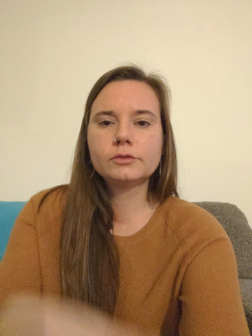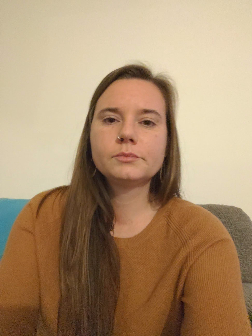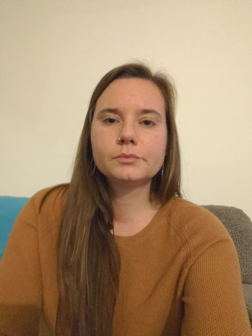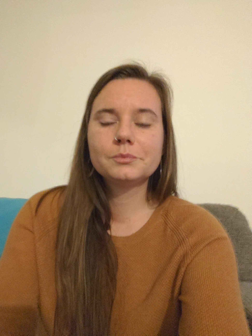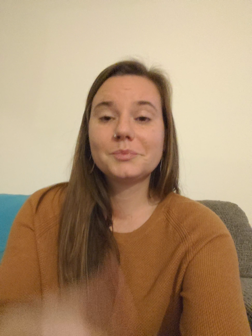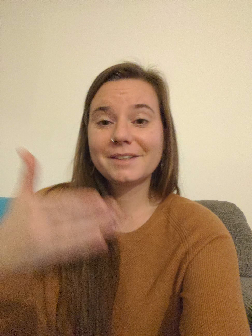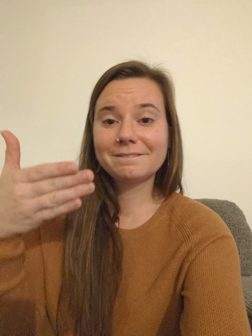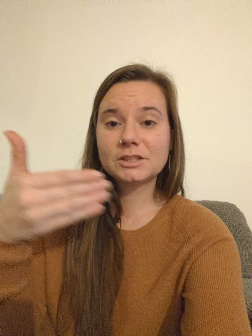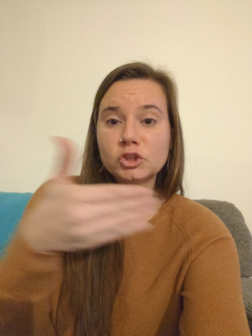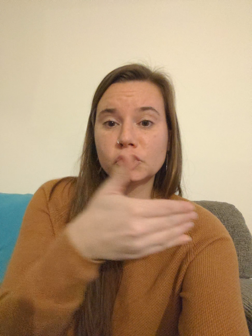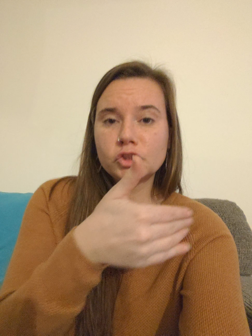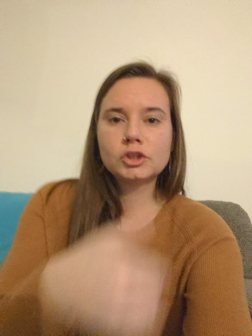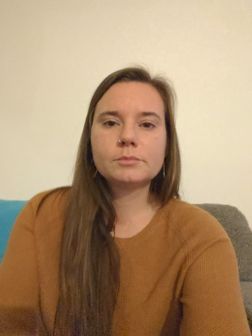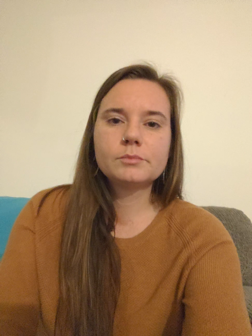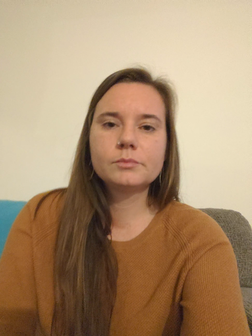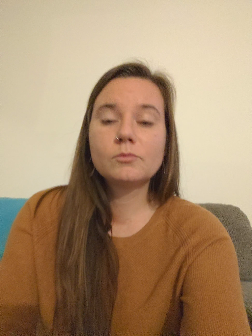fish